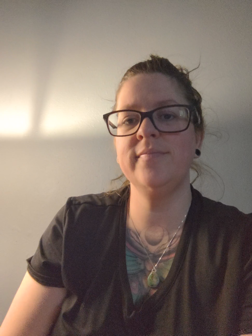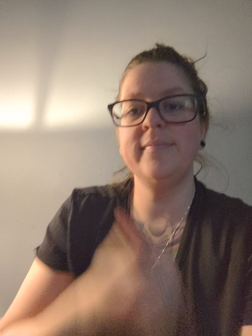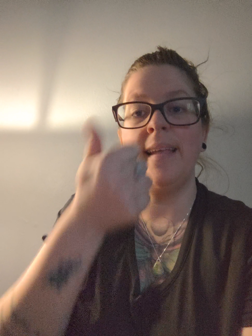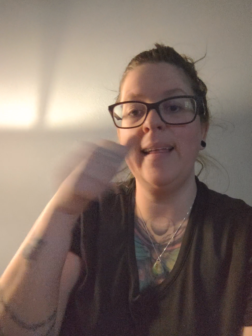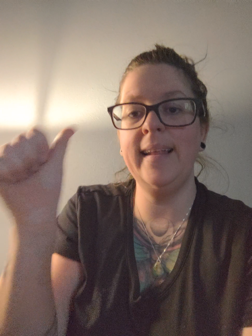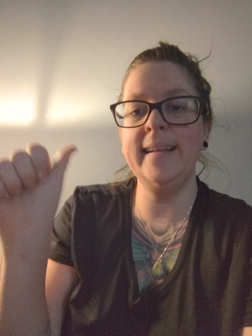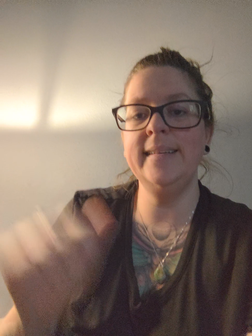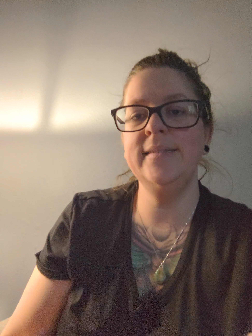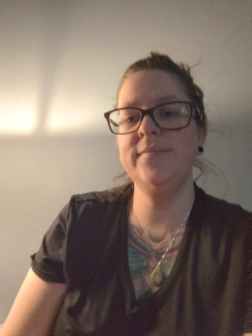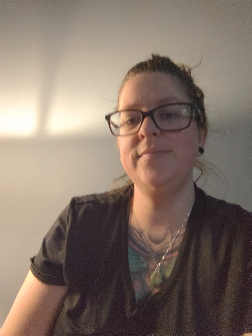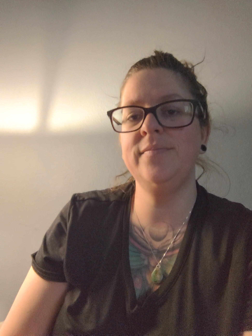any